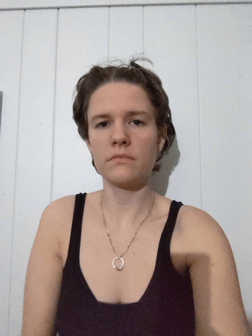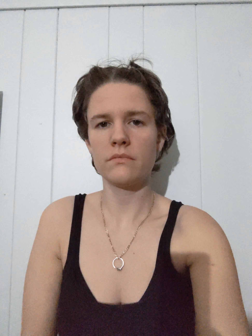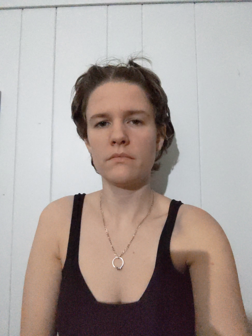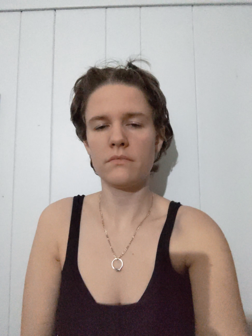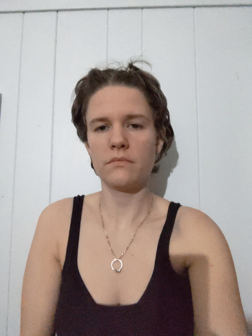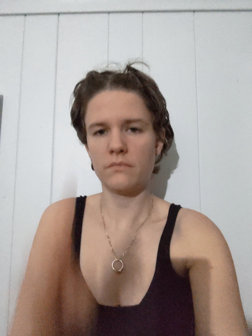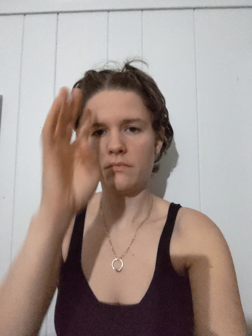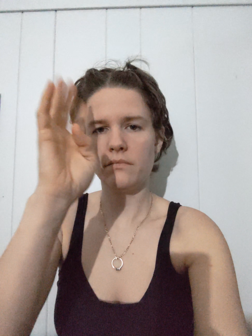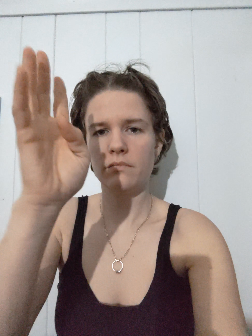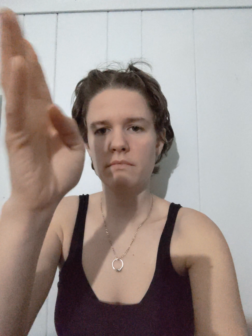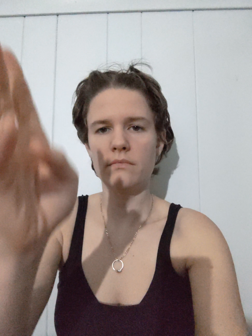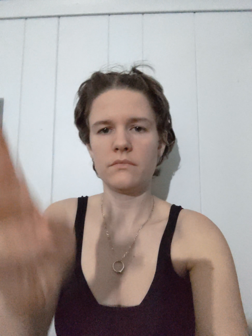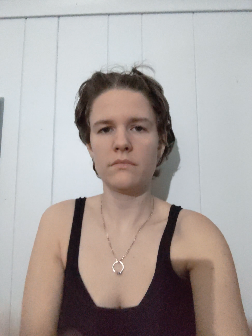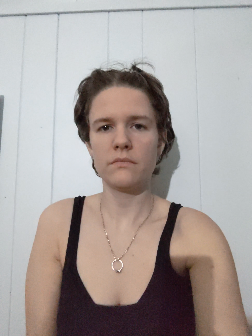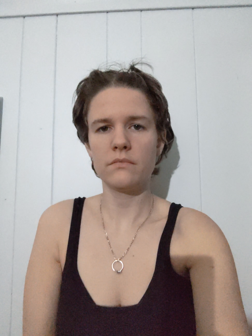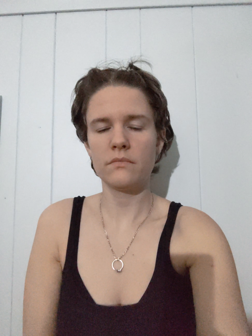pretend